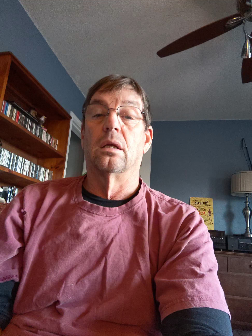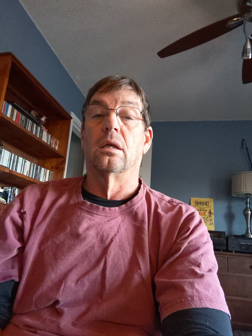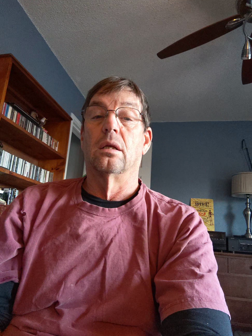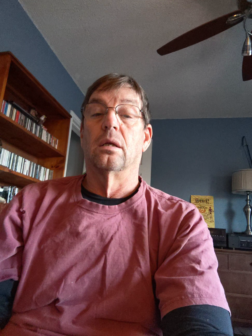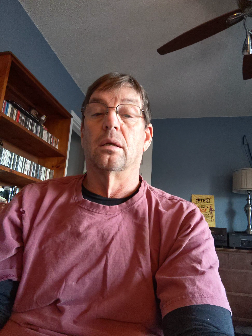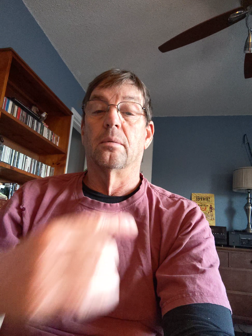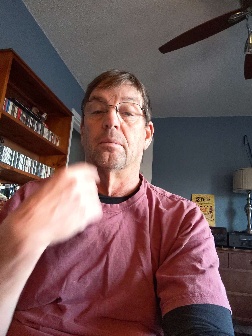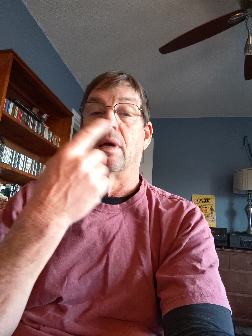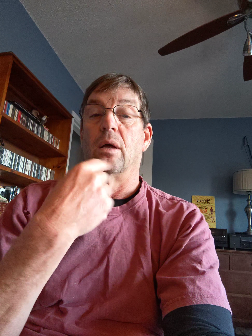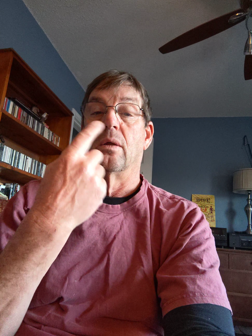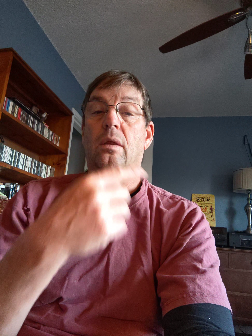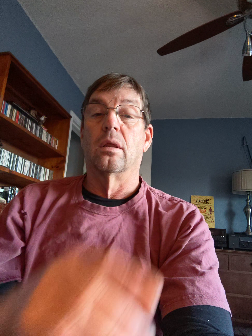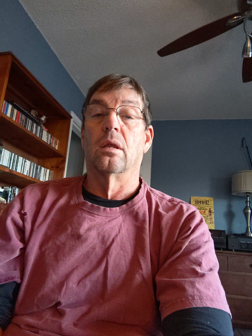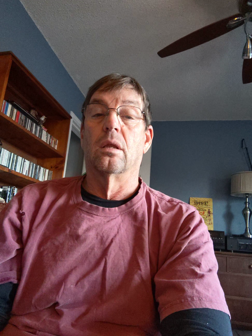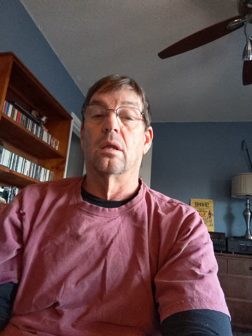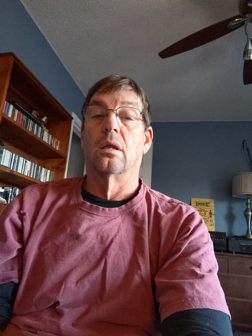mouth